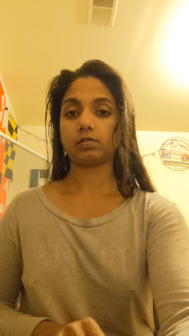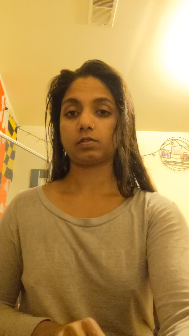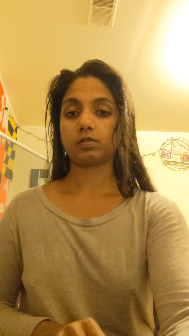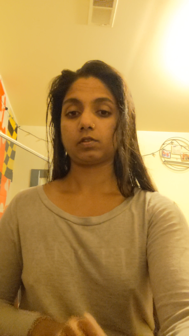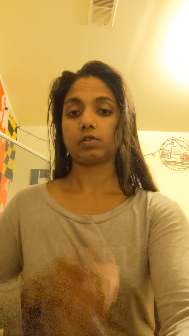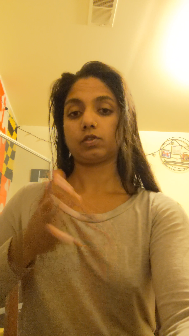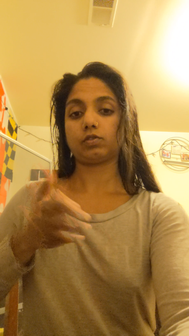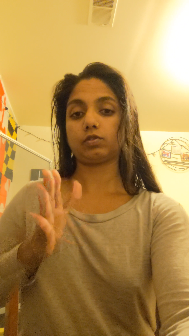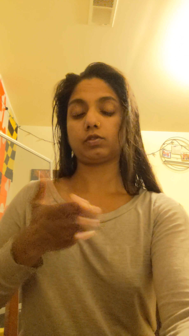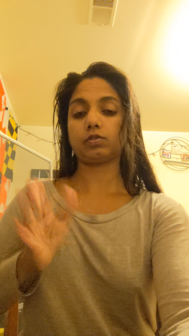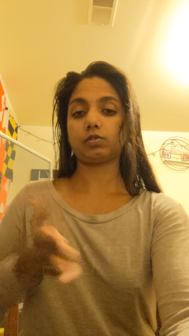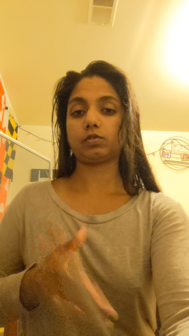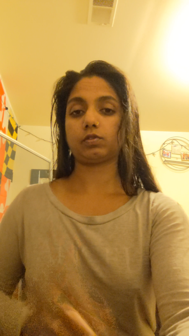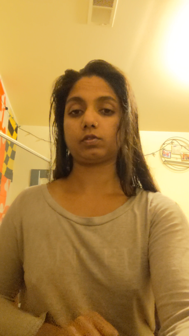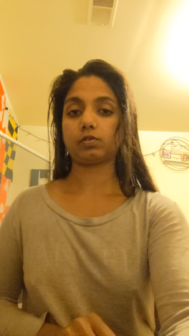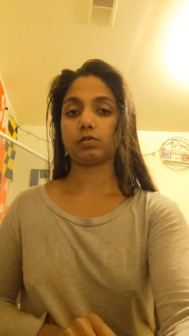cook